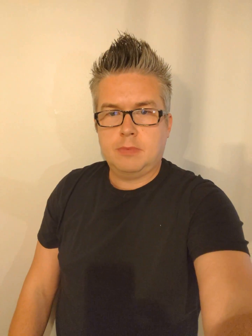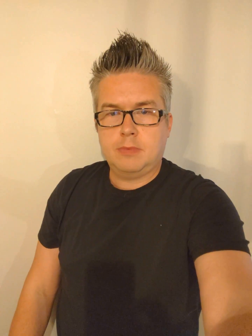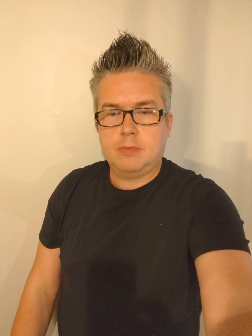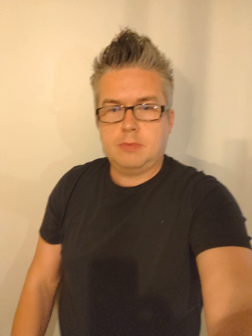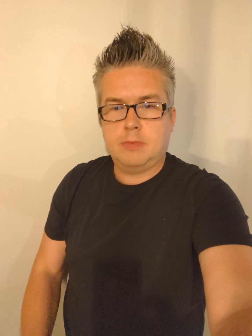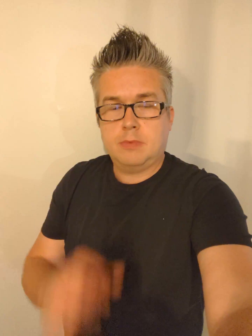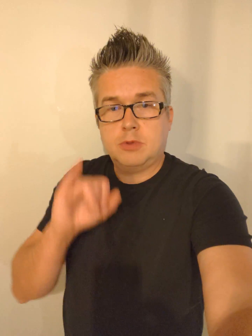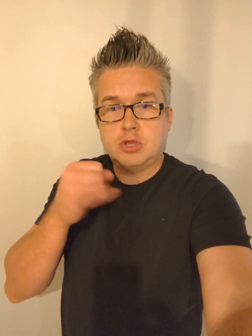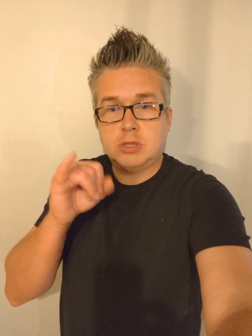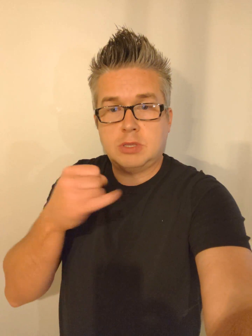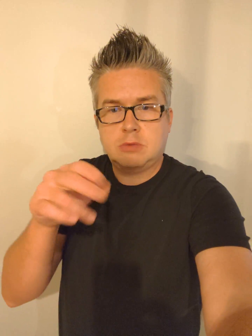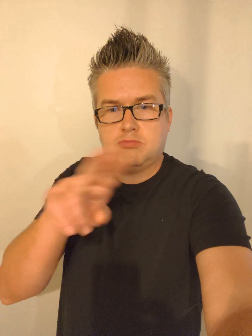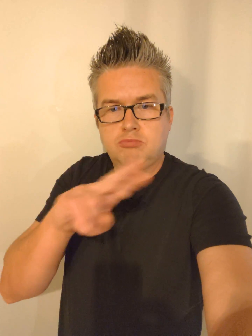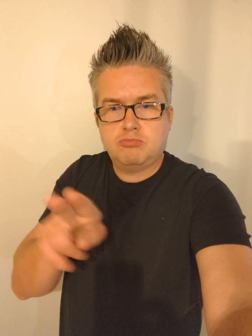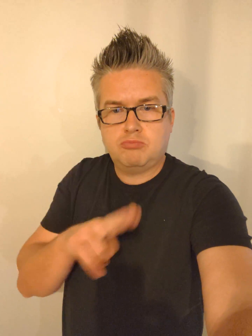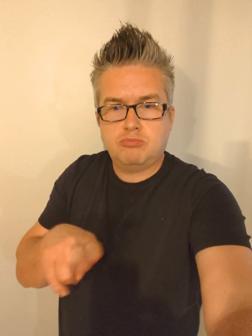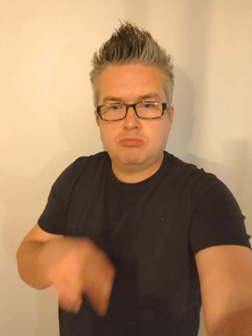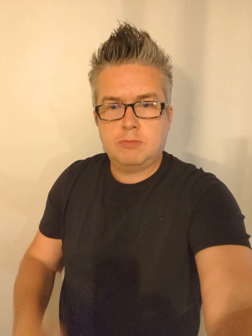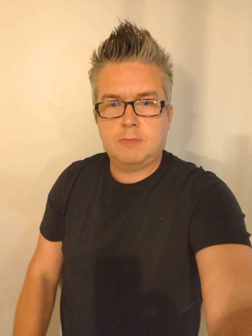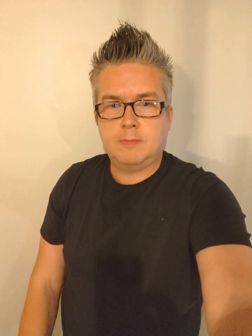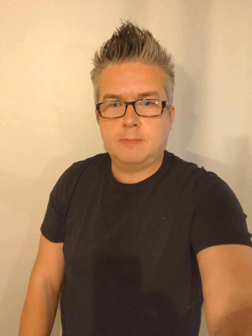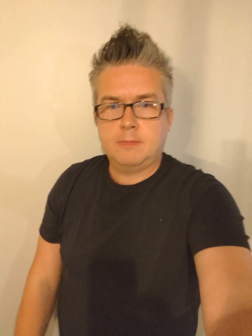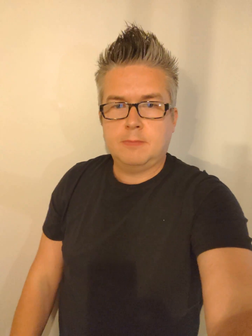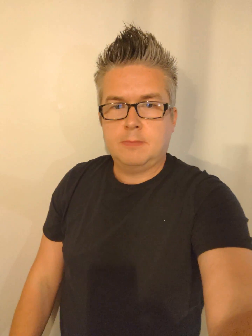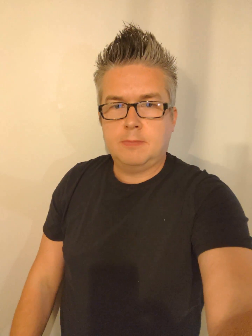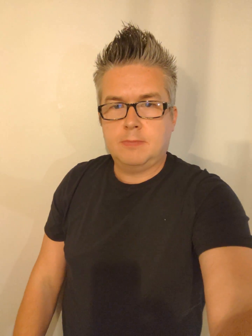jelly